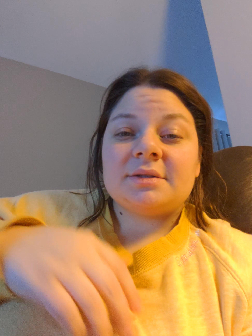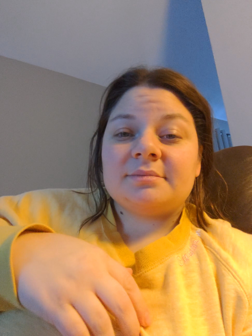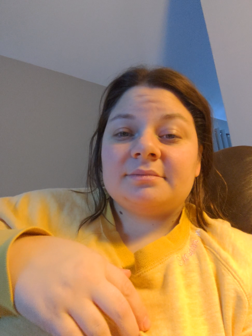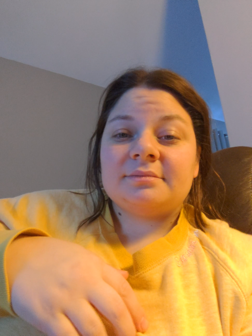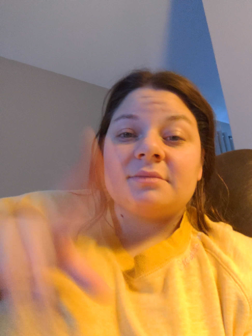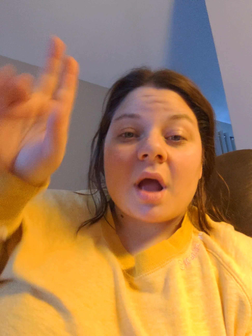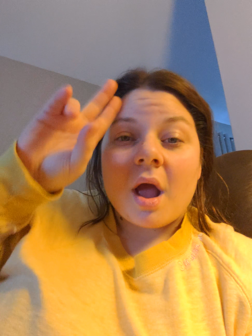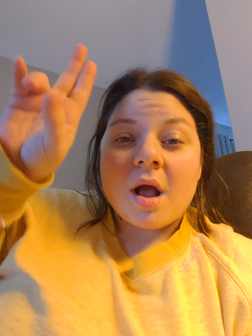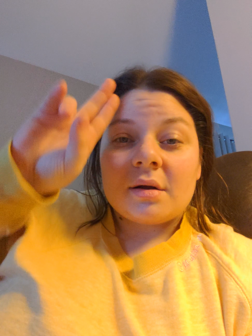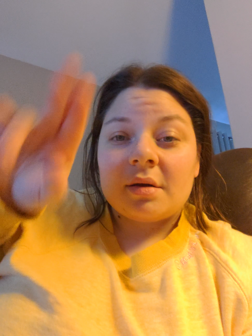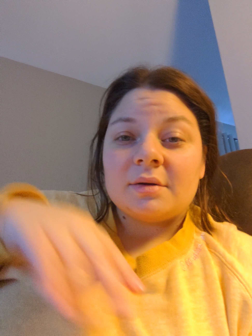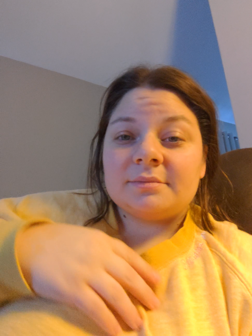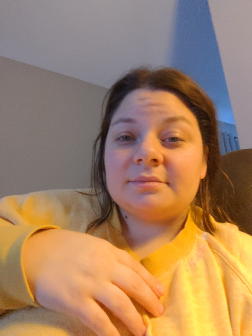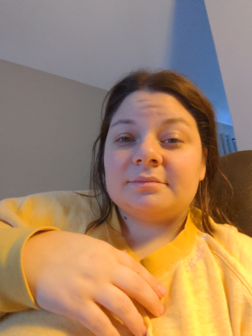uncle